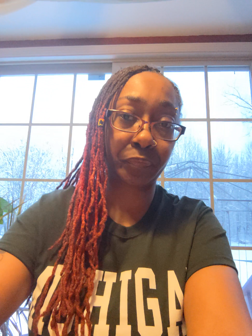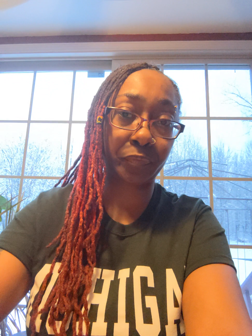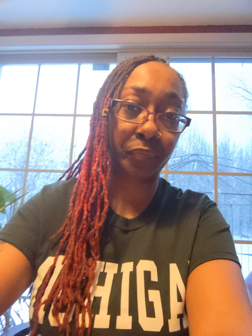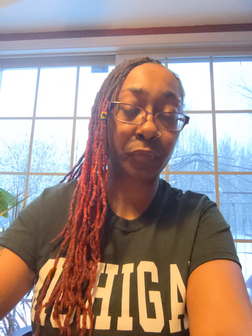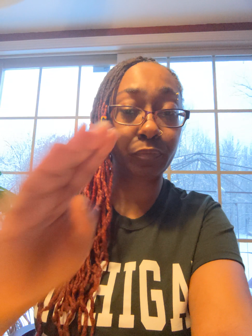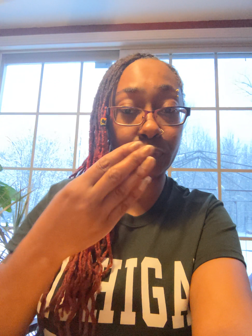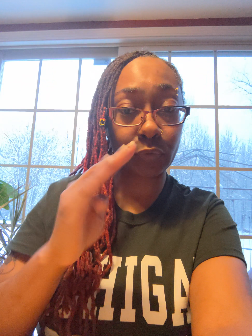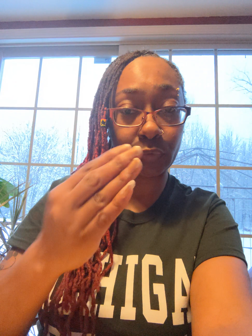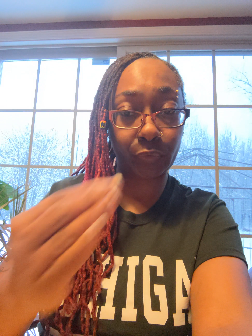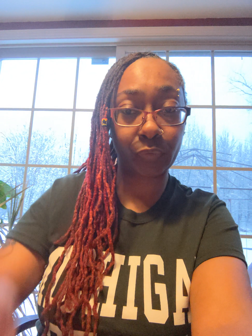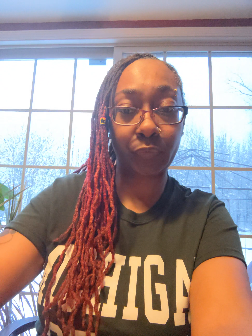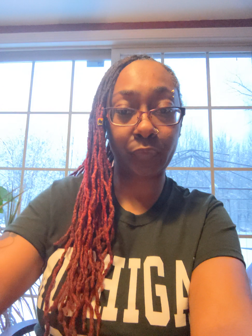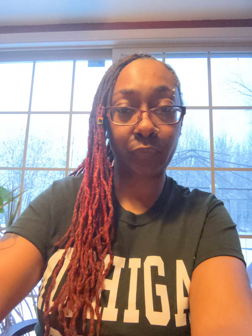blue